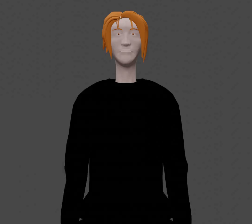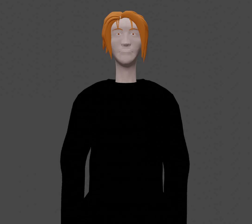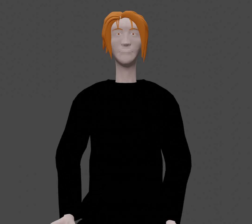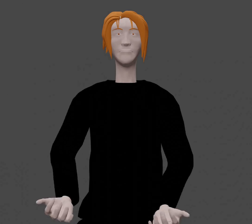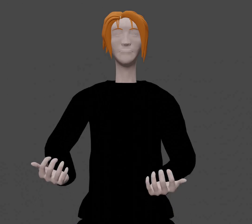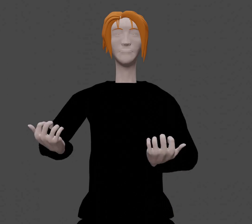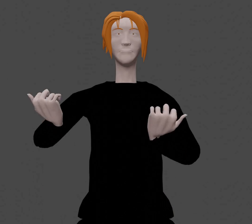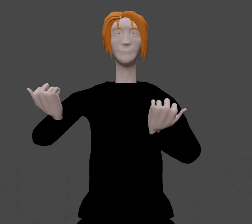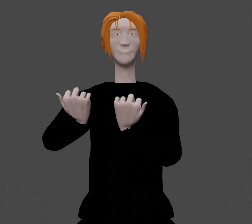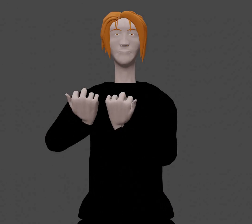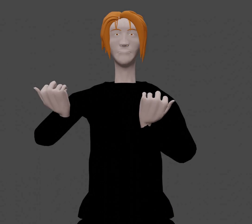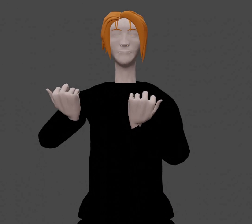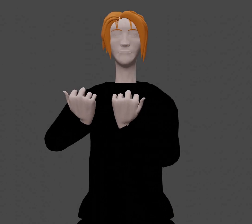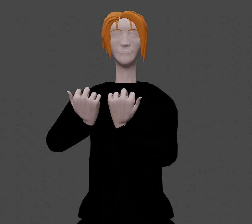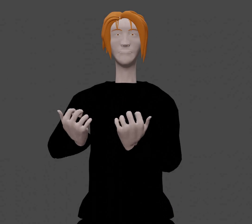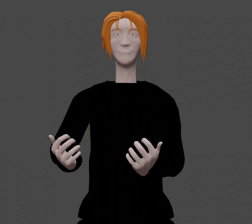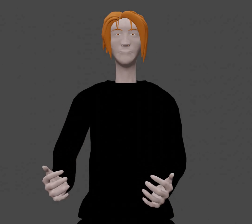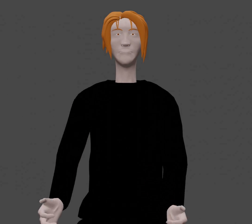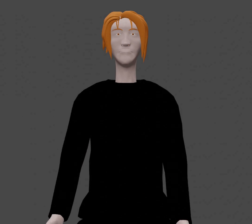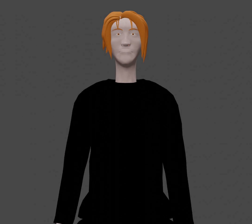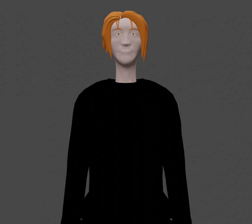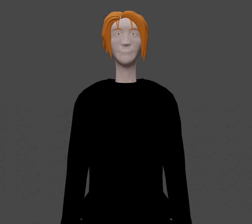AutoBody